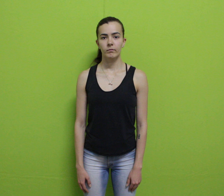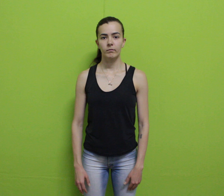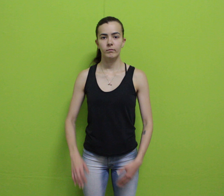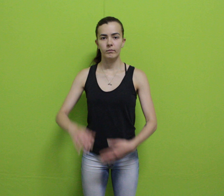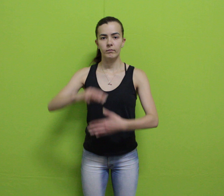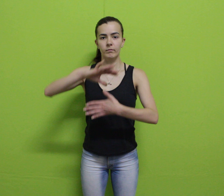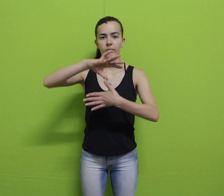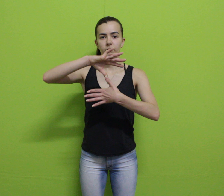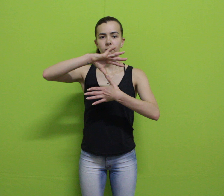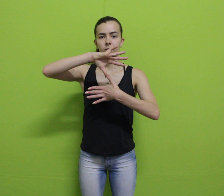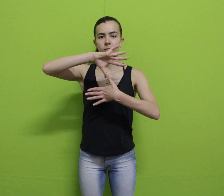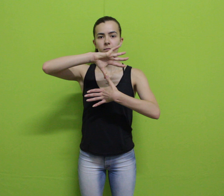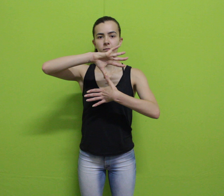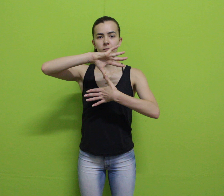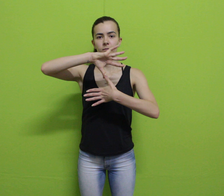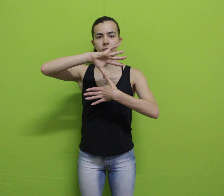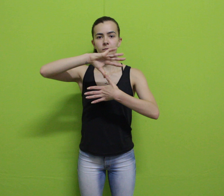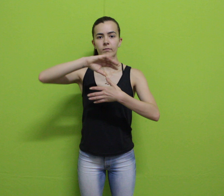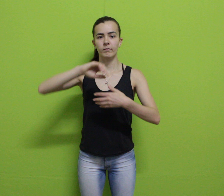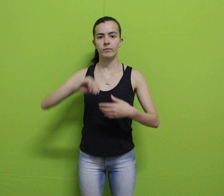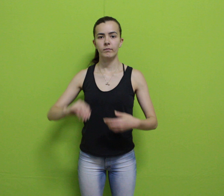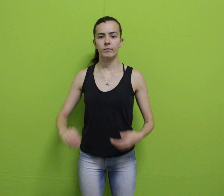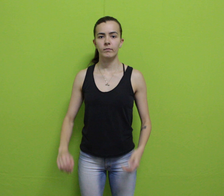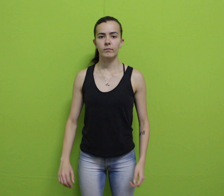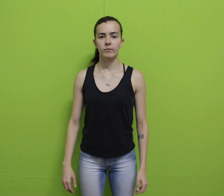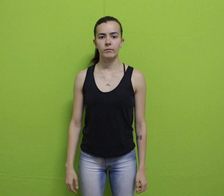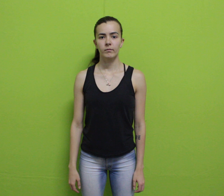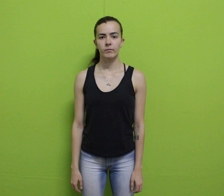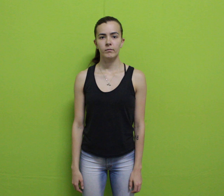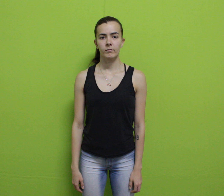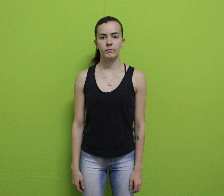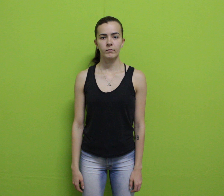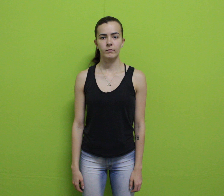América